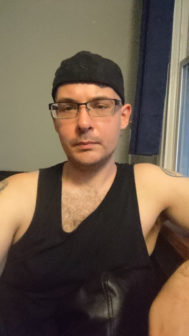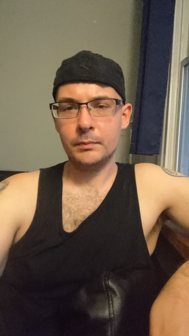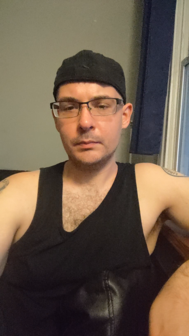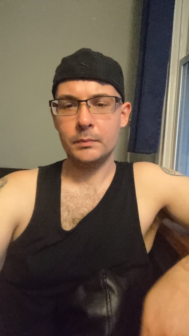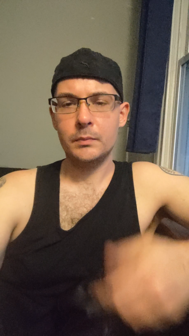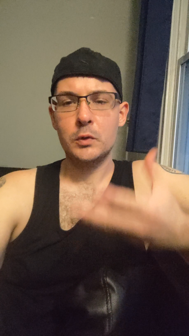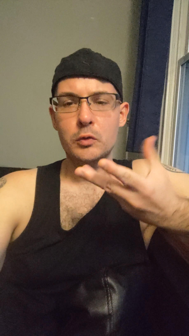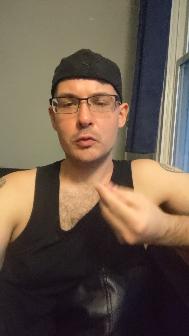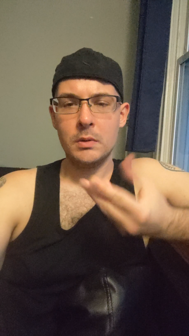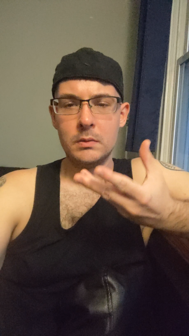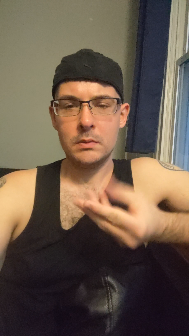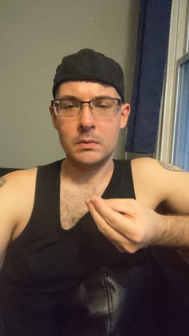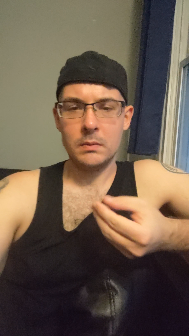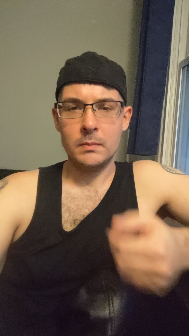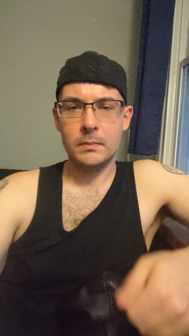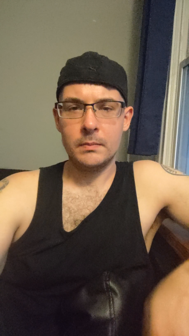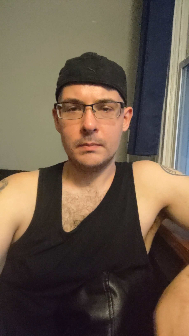gentle